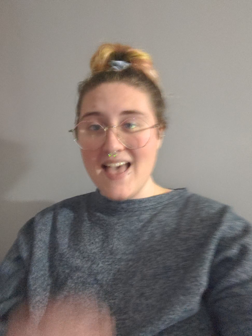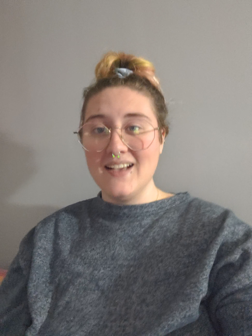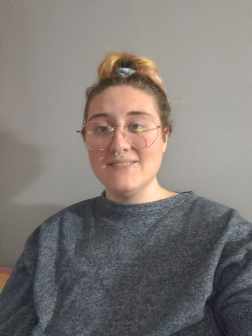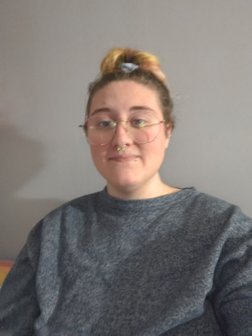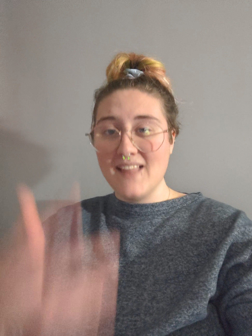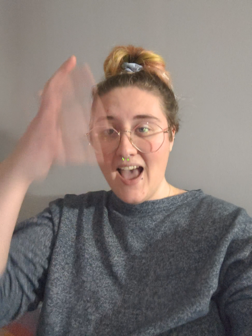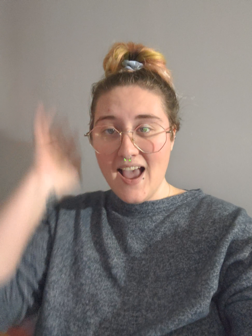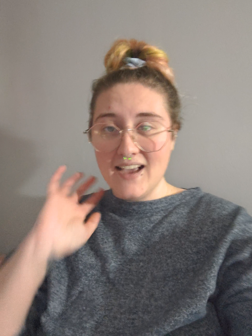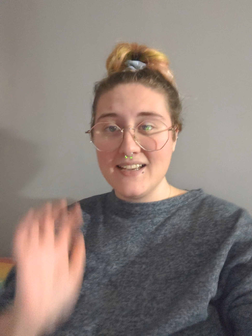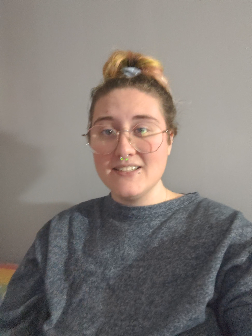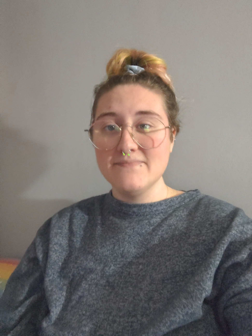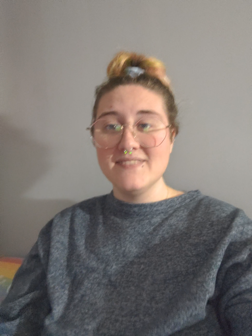lion